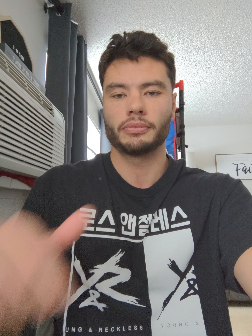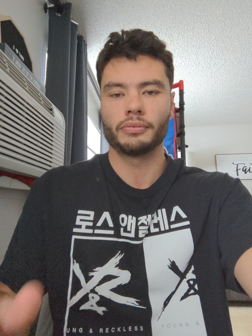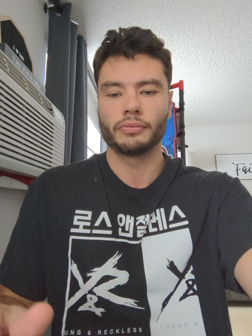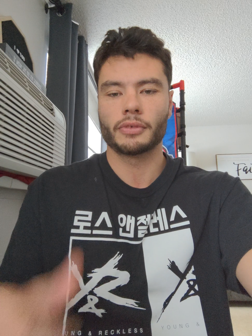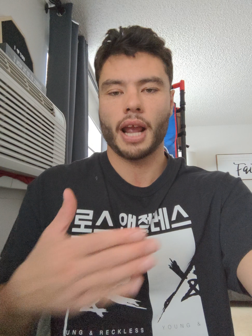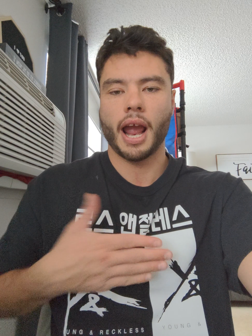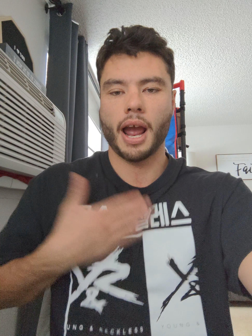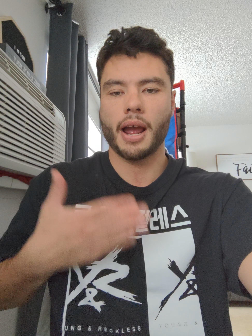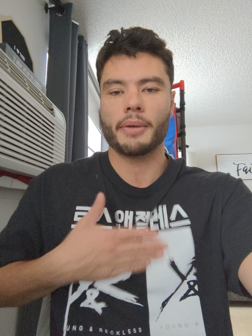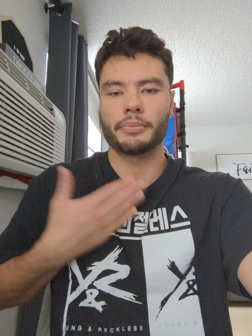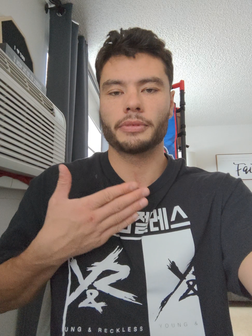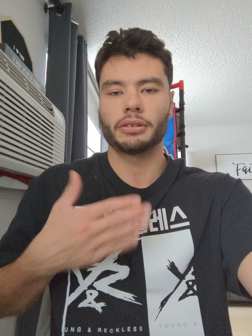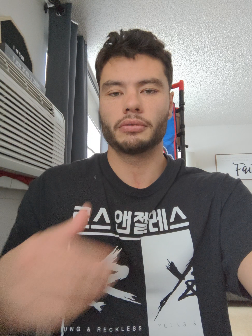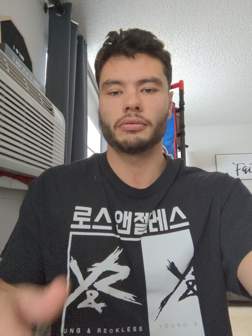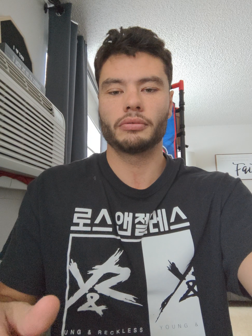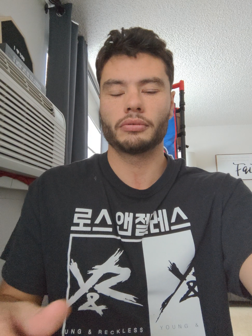happy